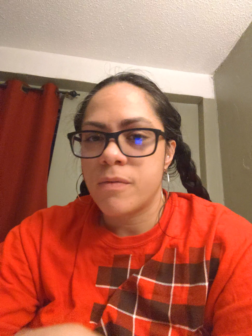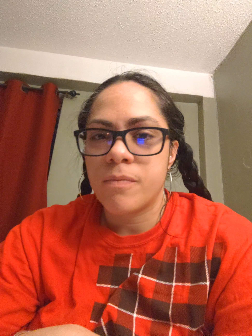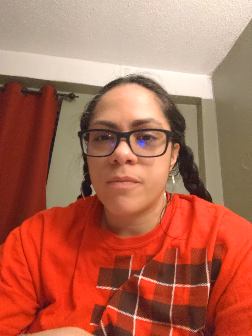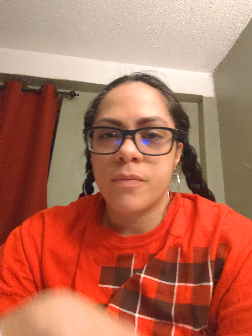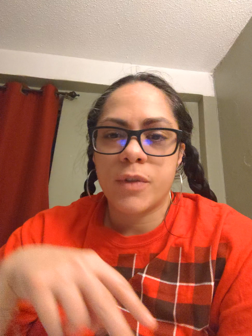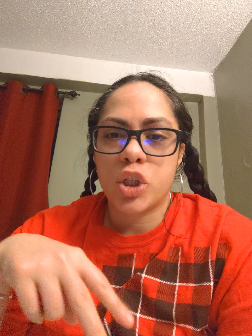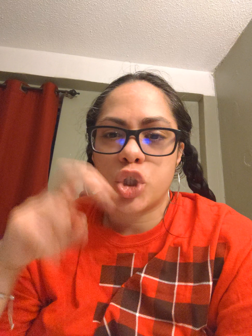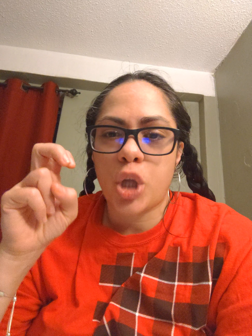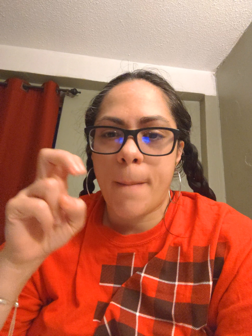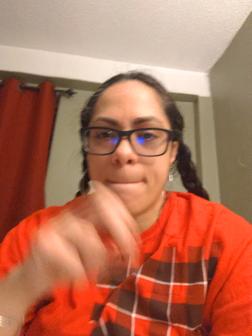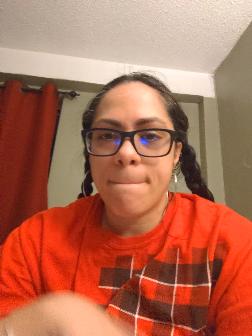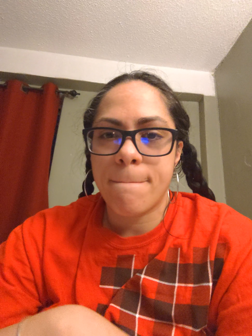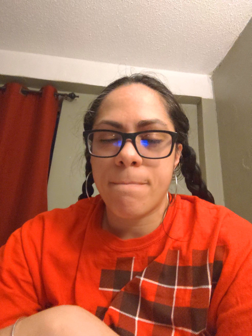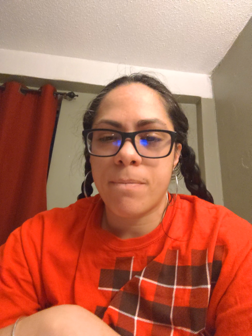jump